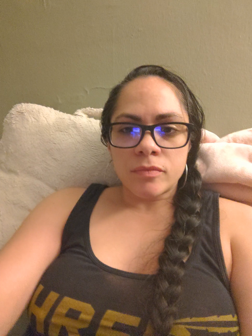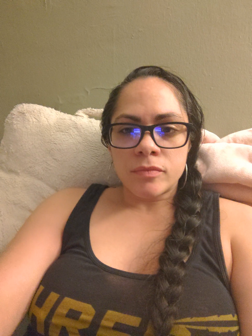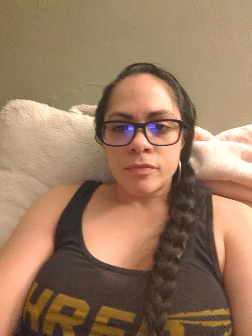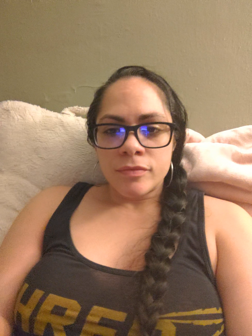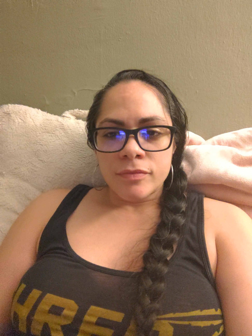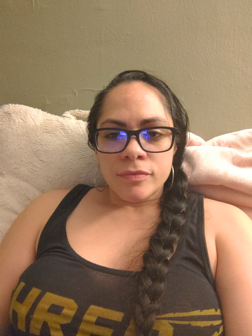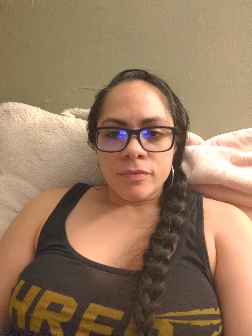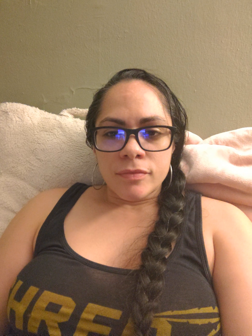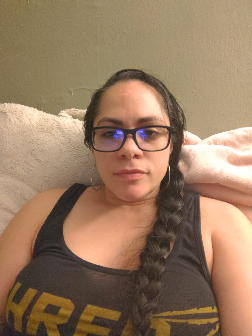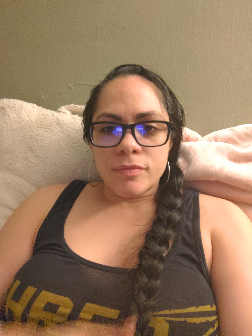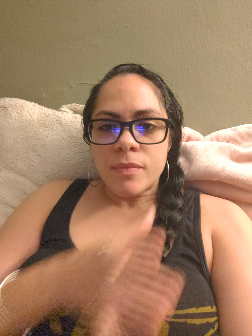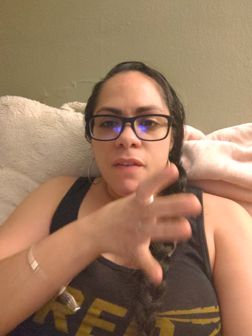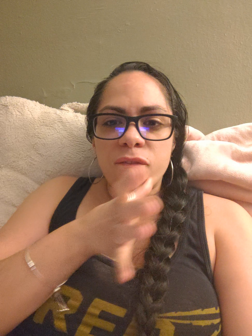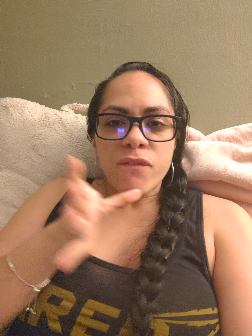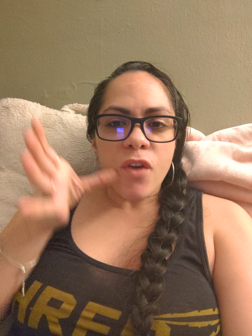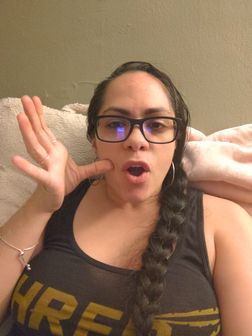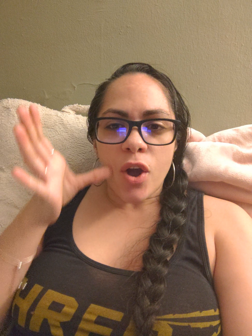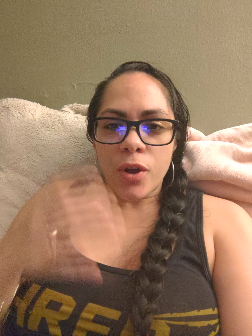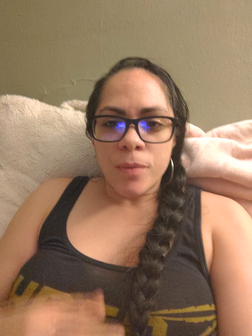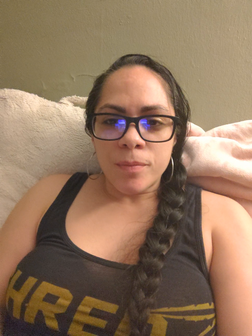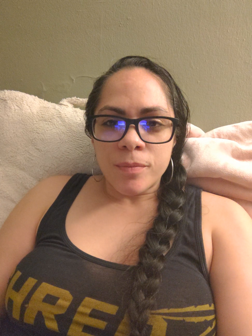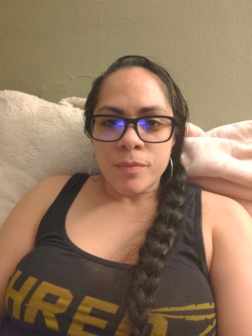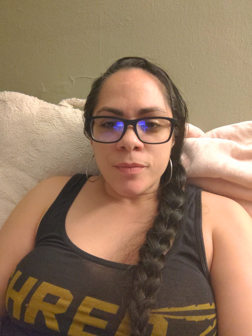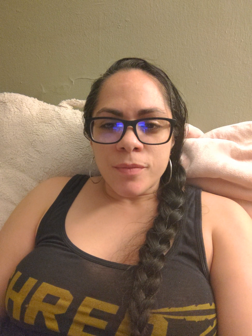farm